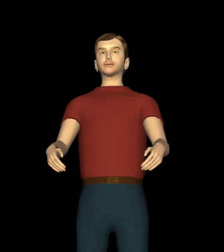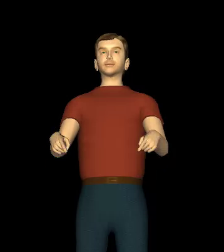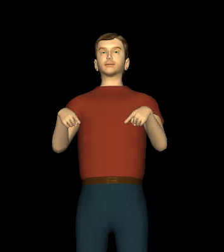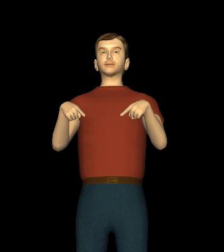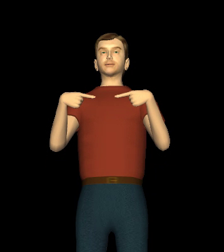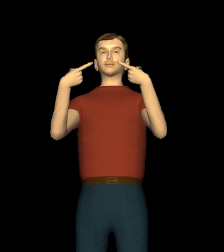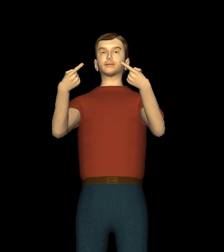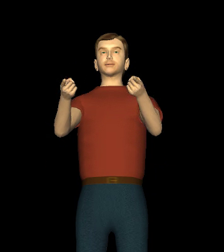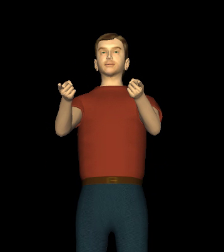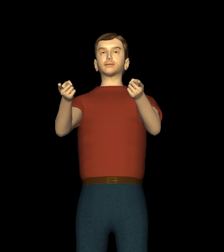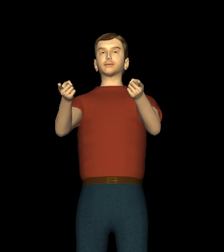يذهب